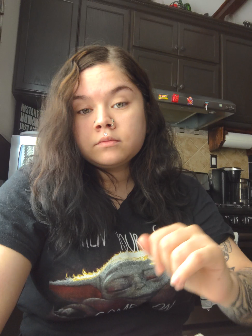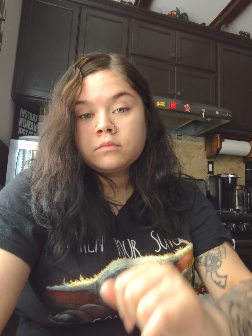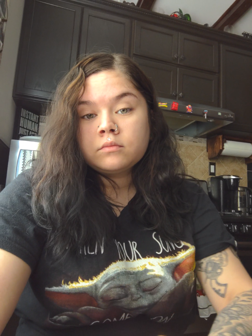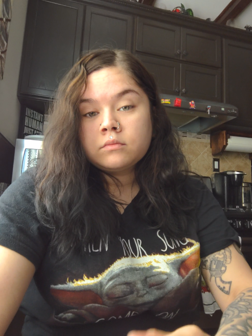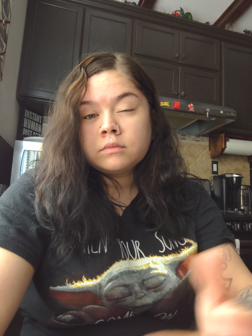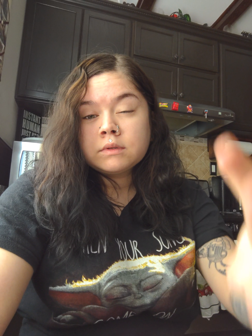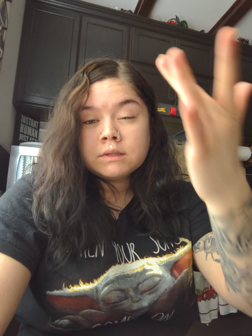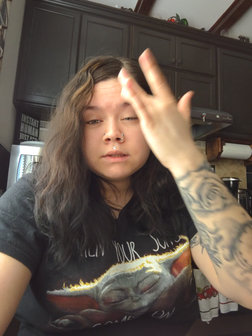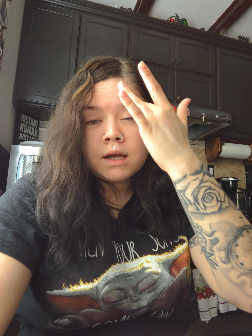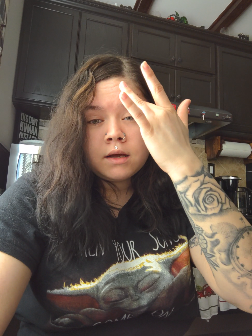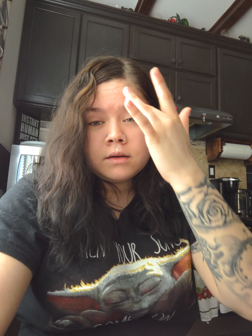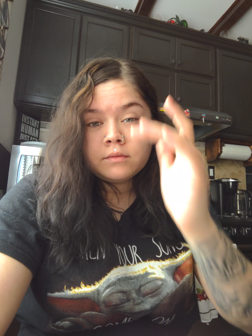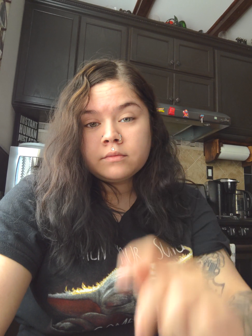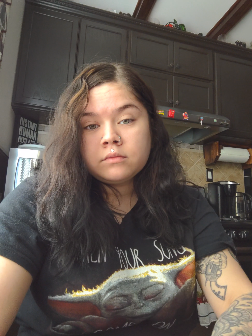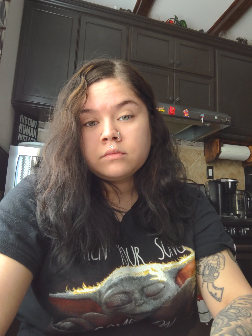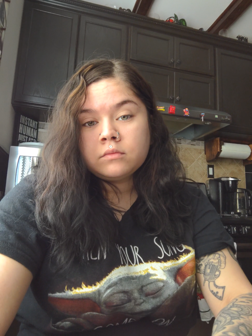sick